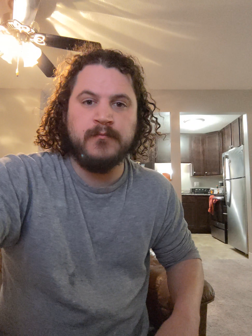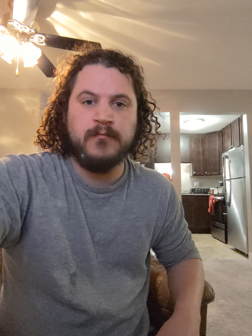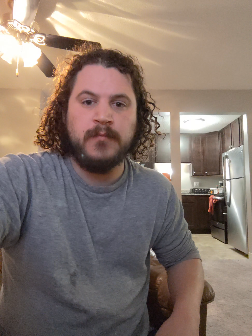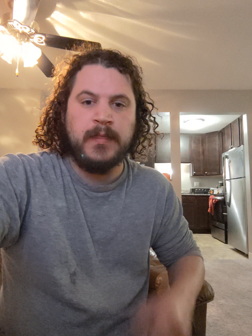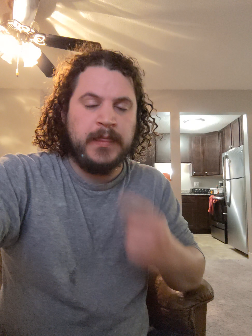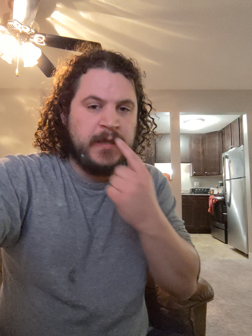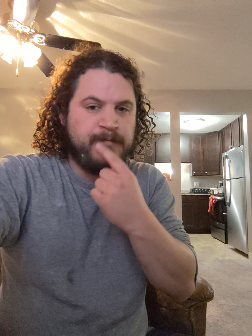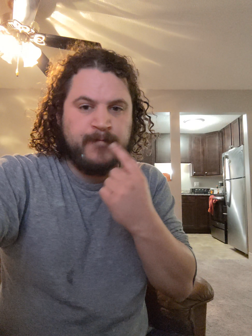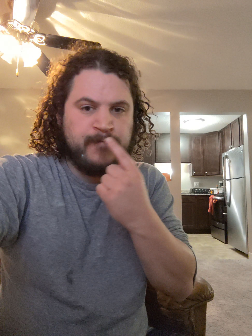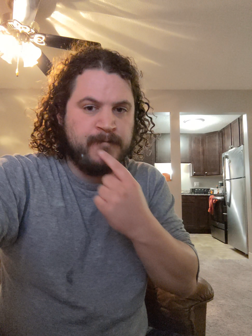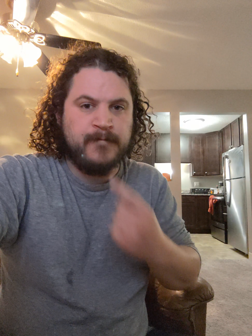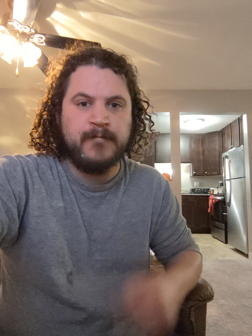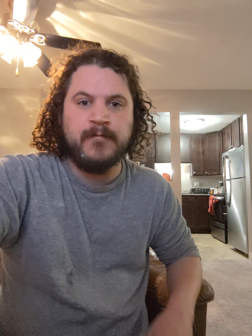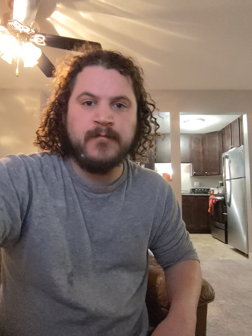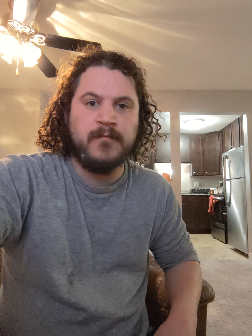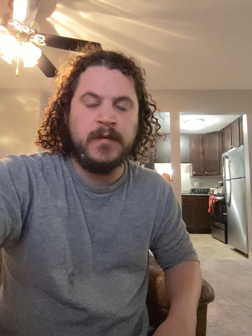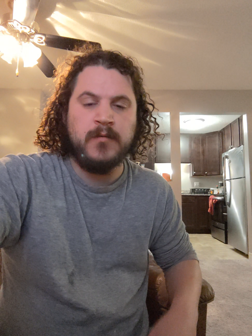lips